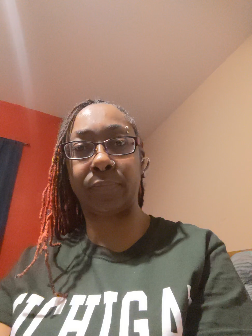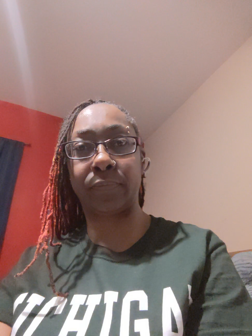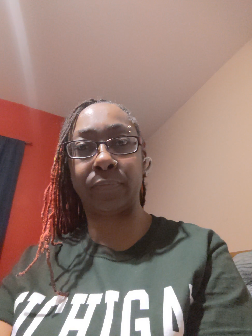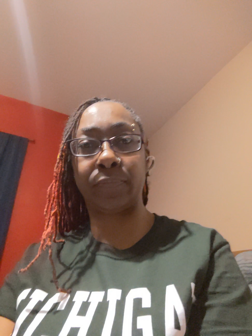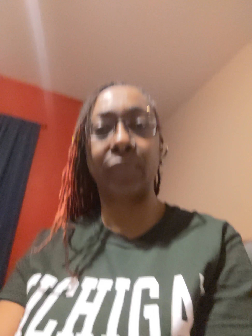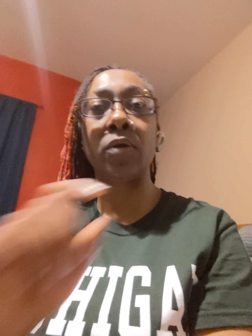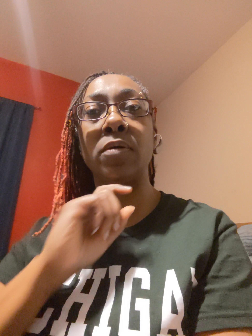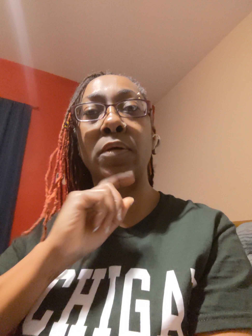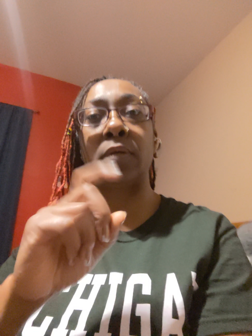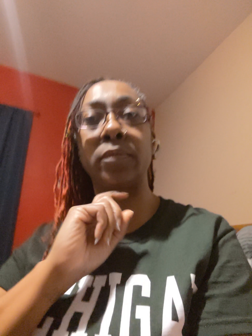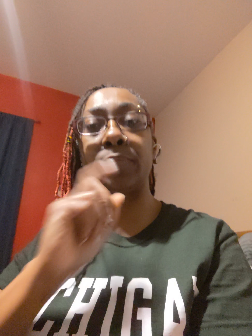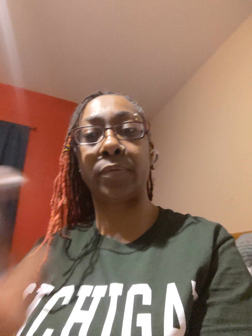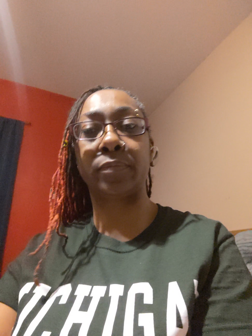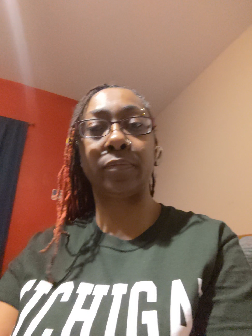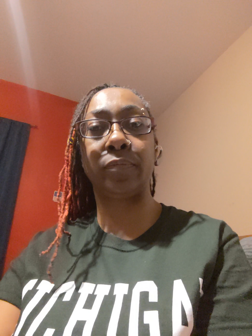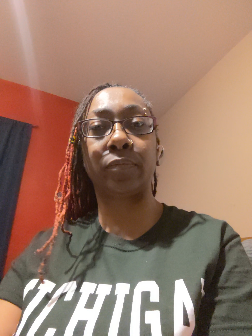garbage